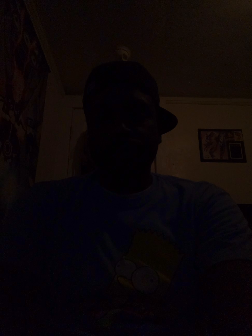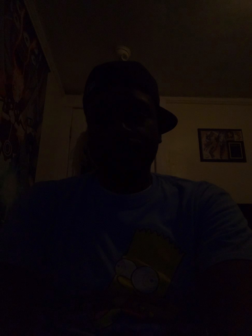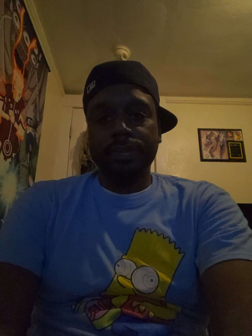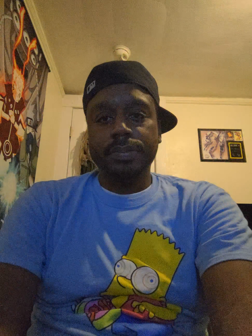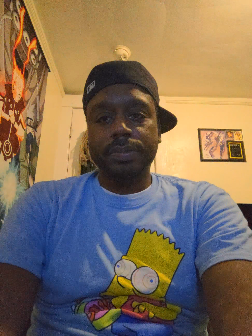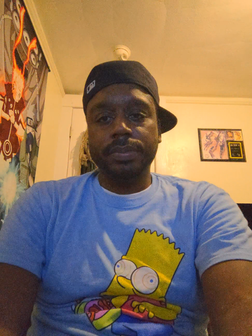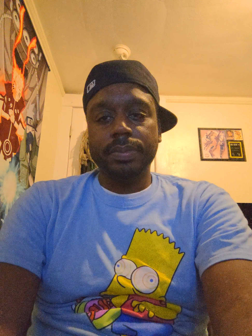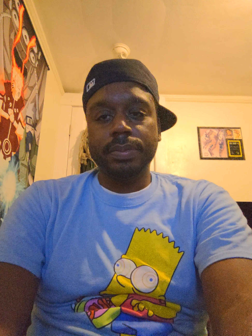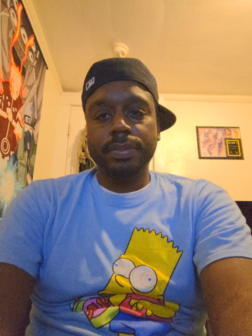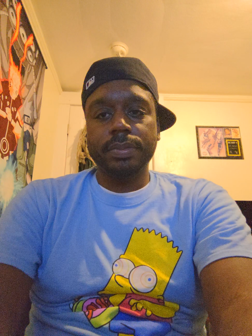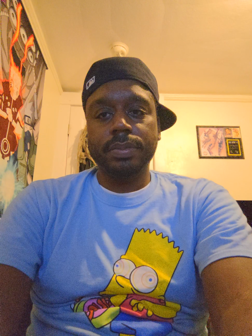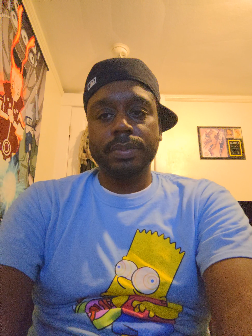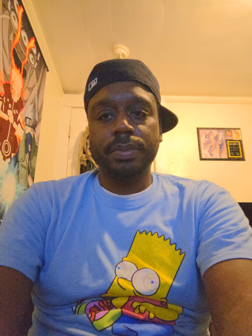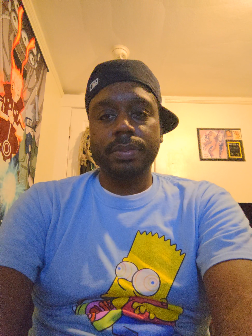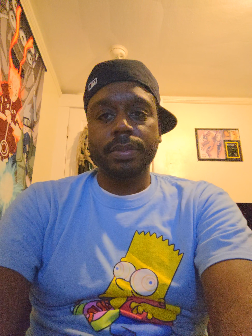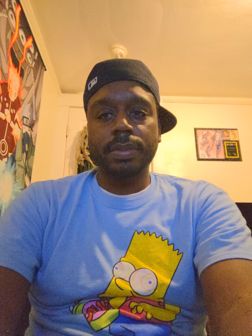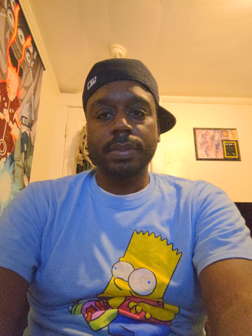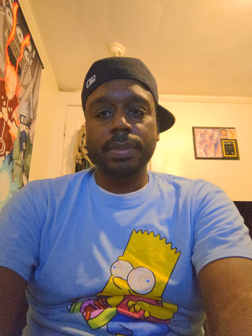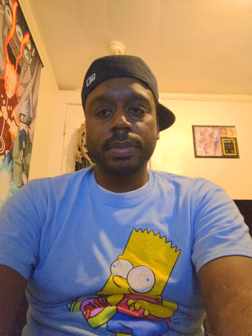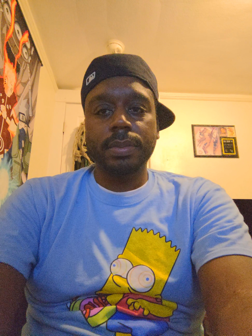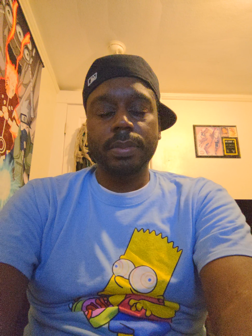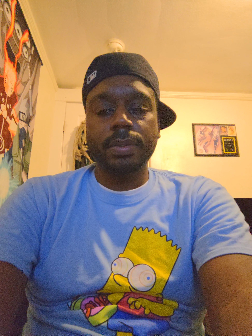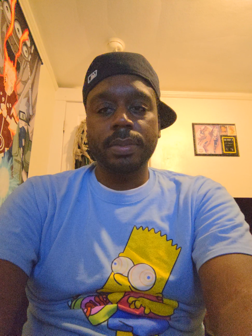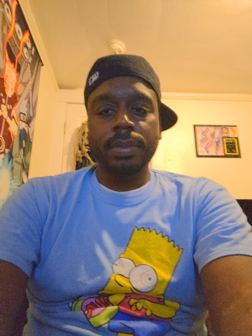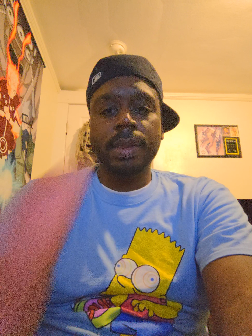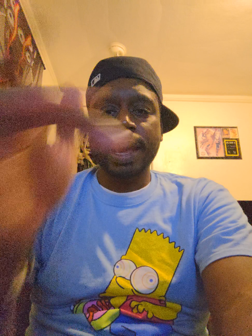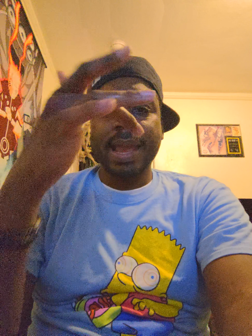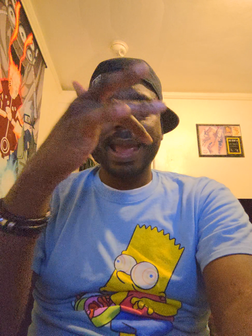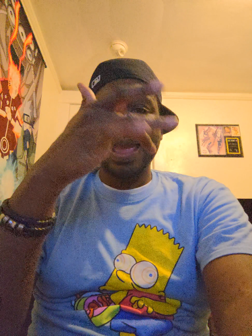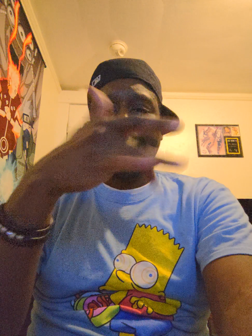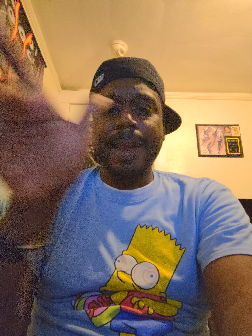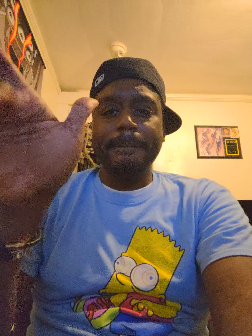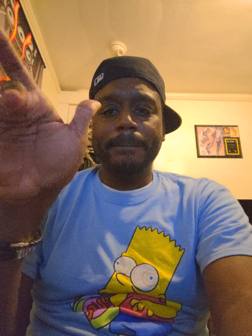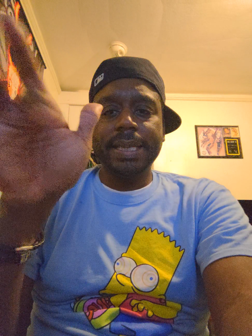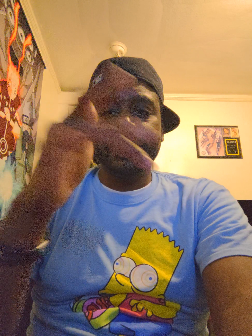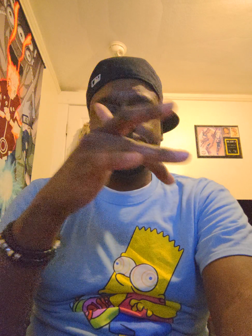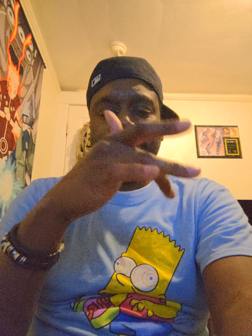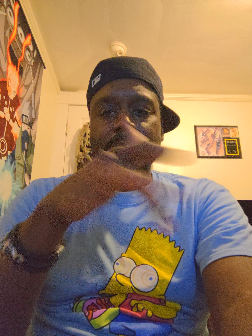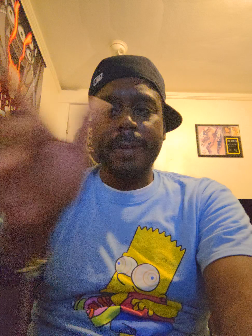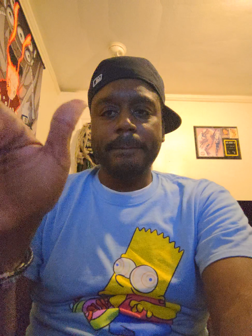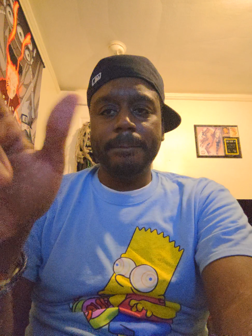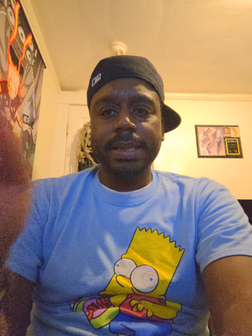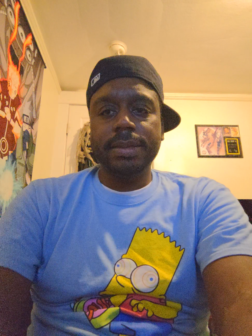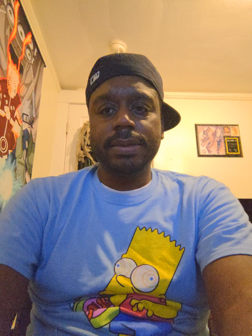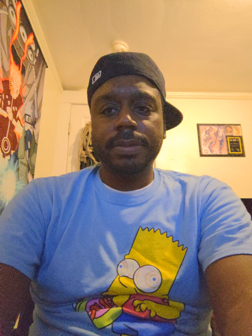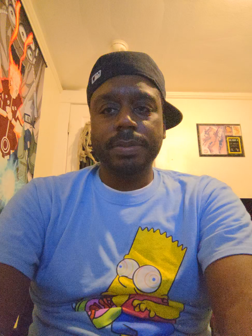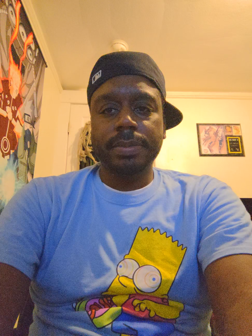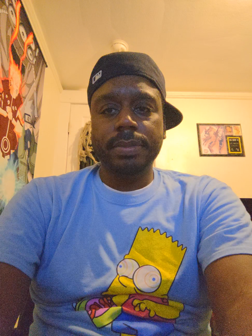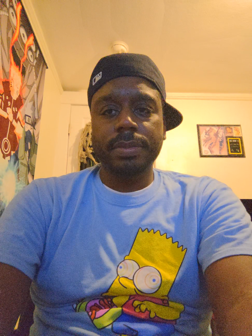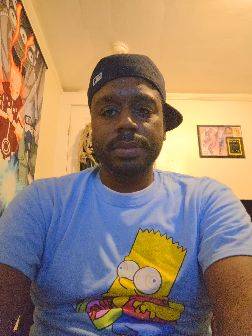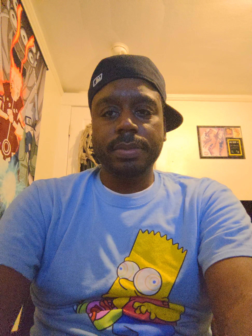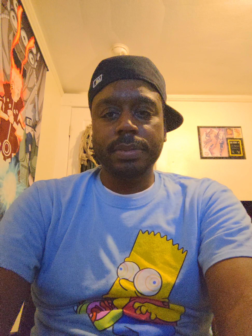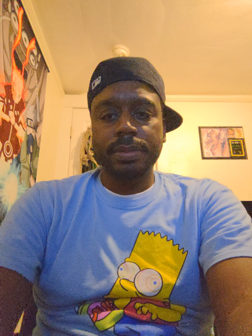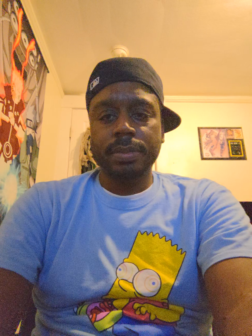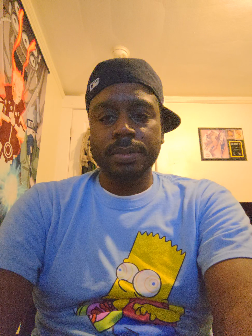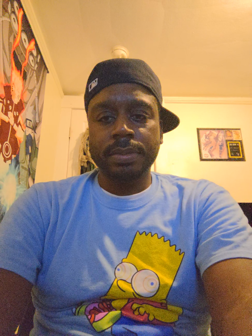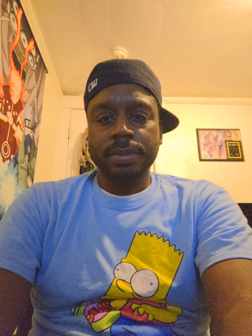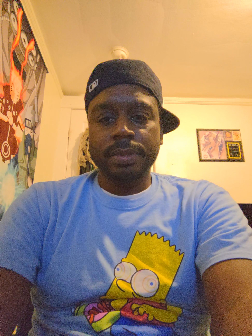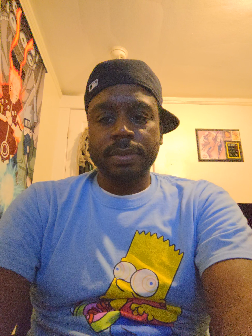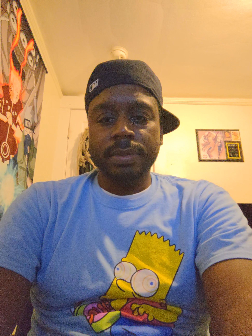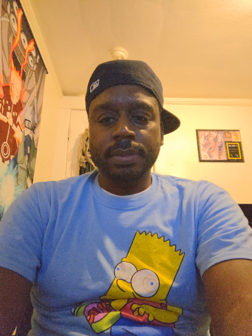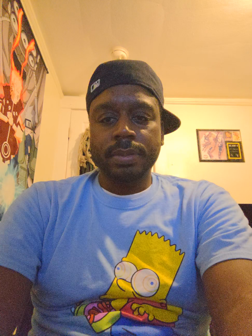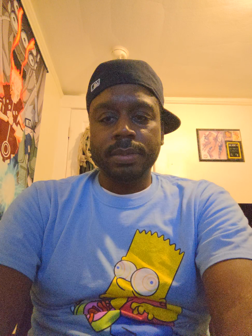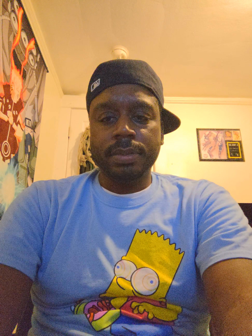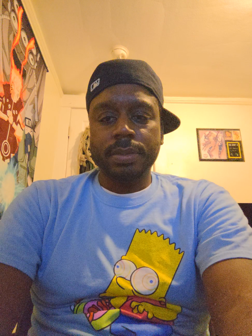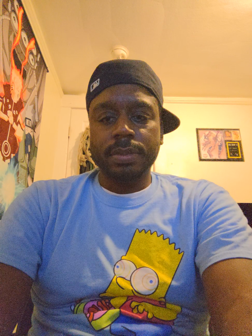empty